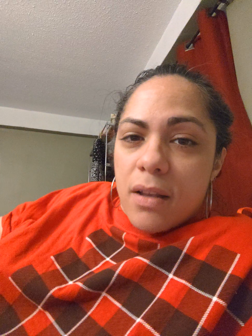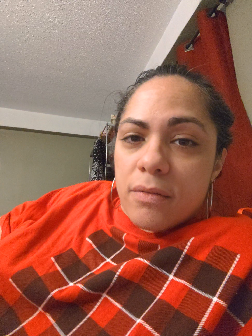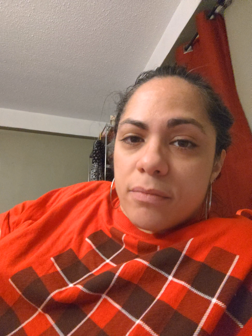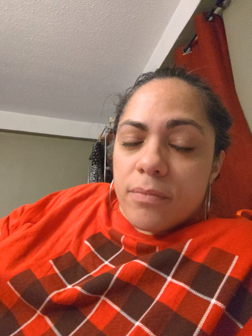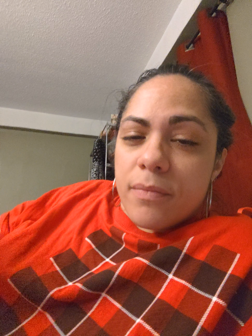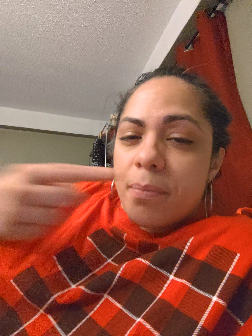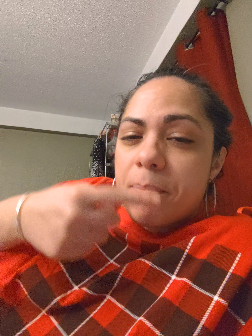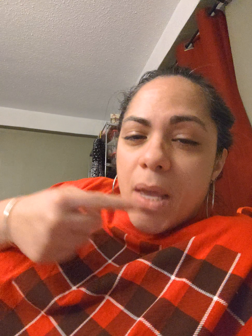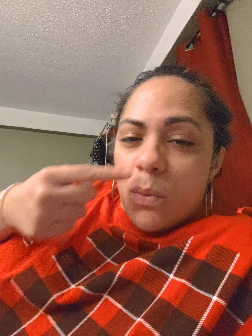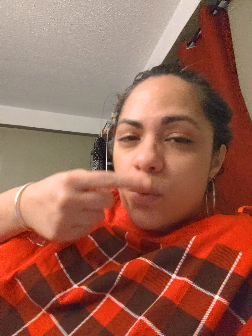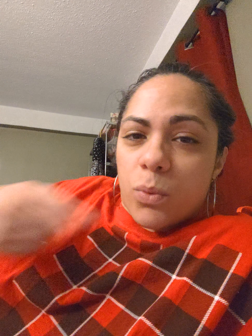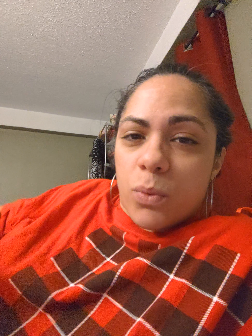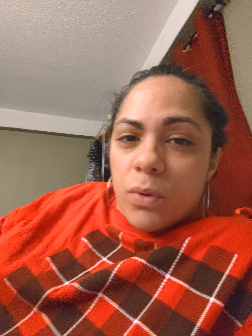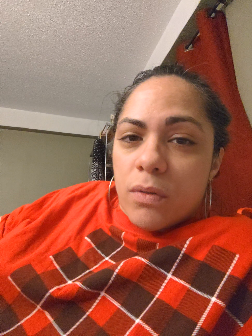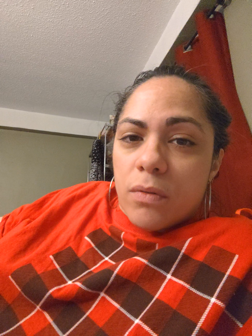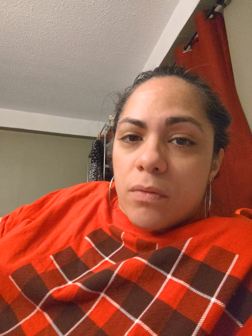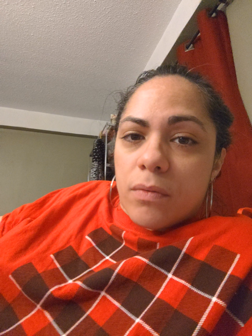mouth